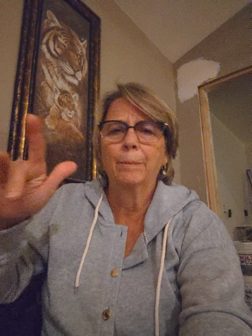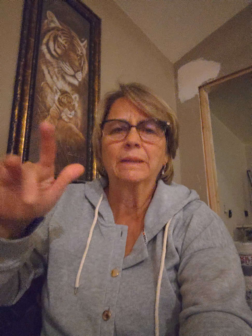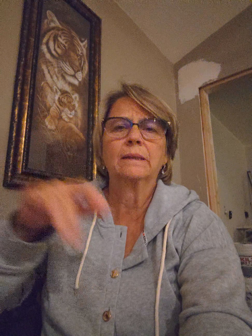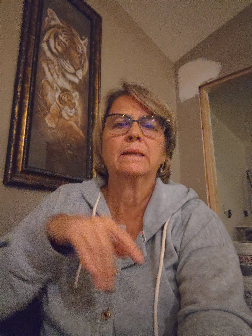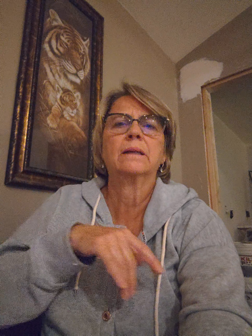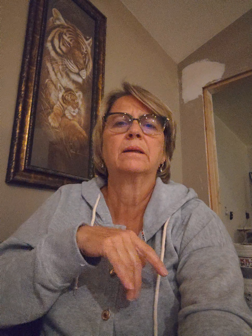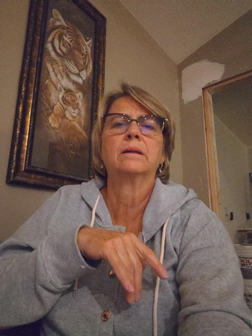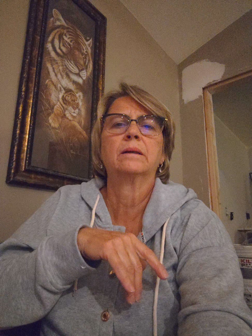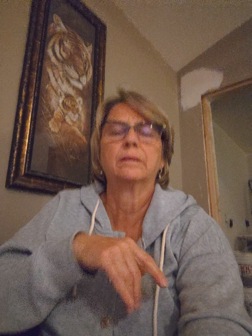empty